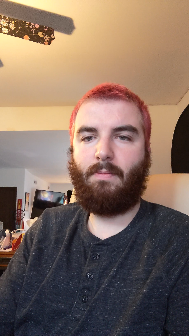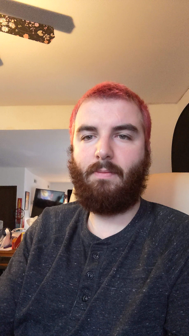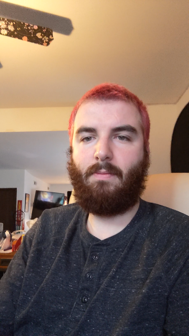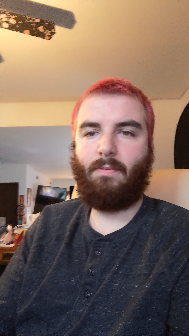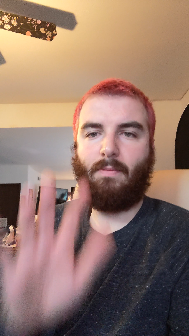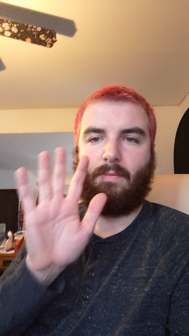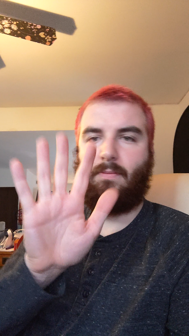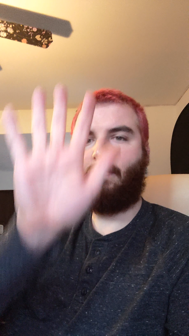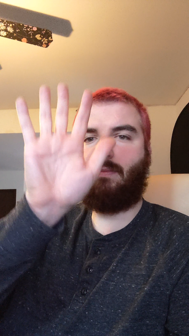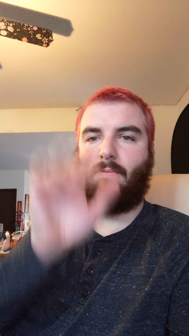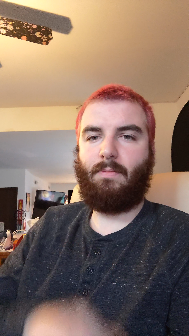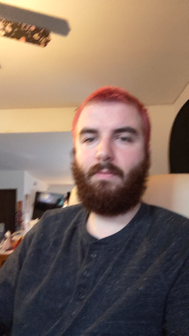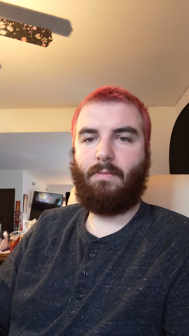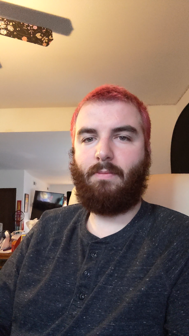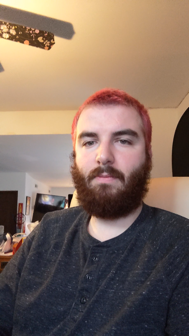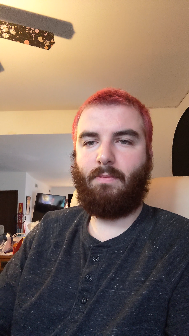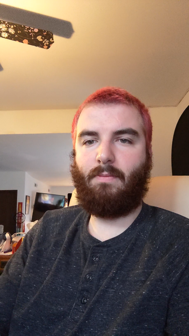give me five